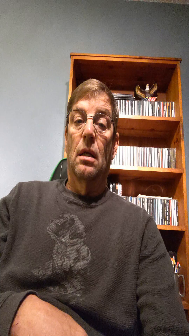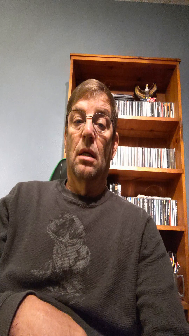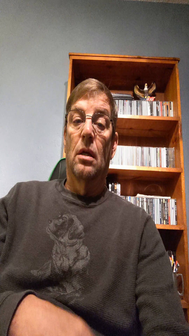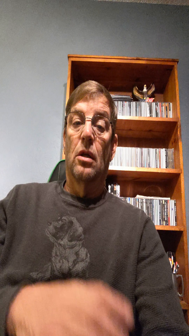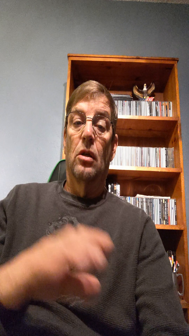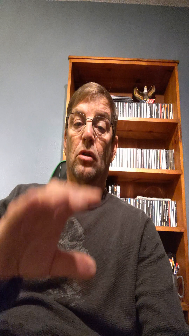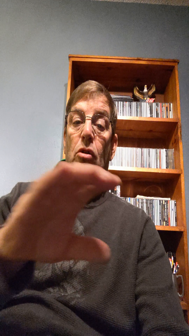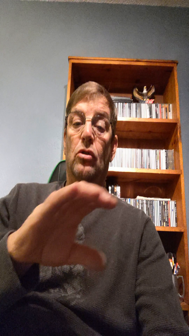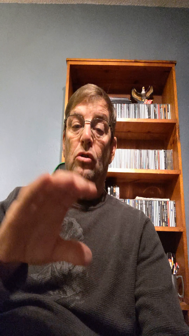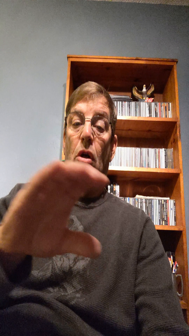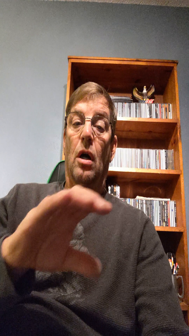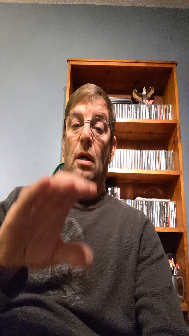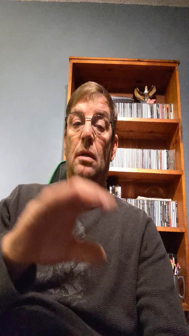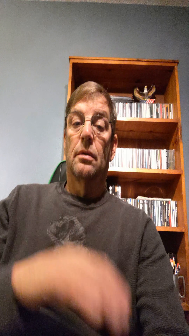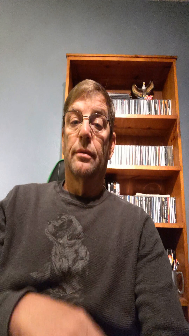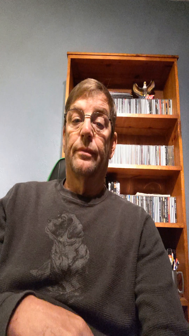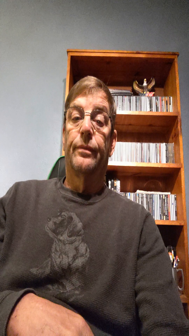chocolate